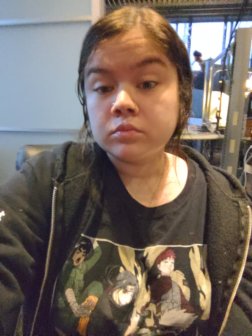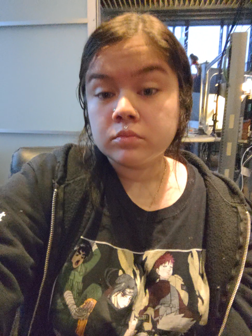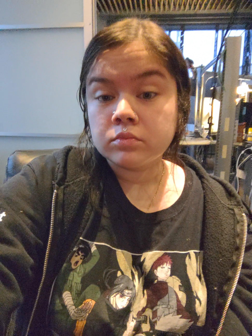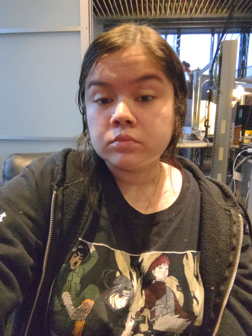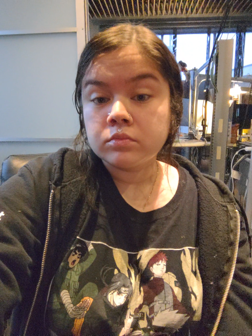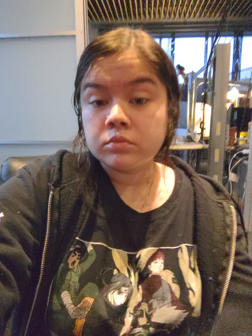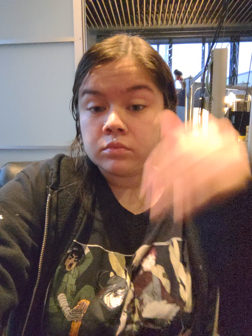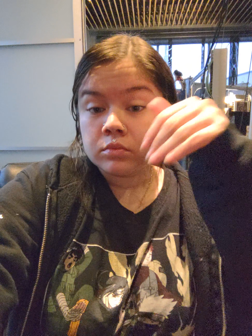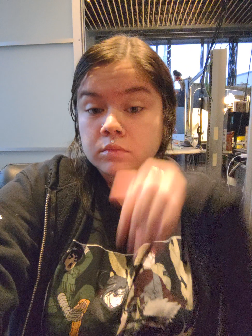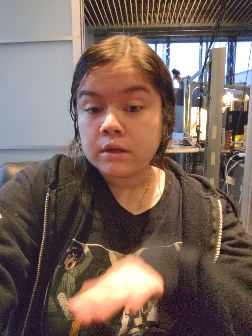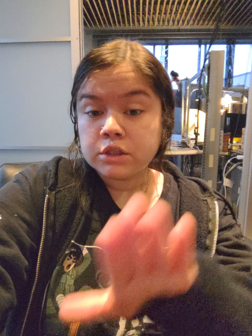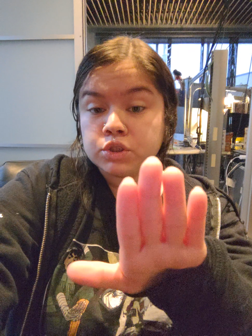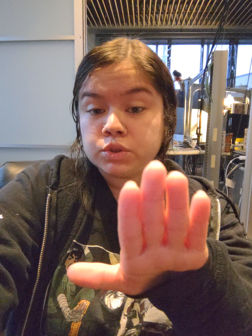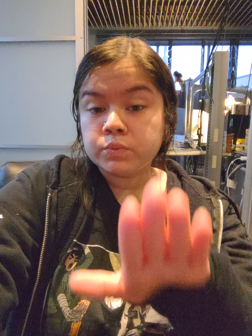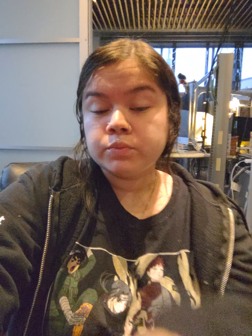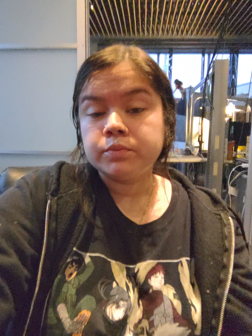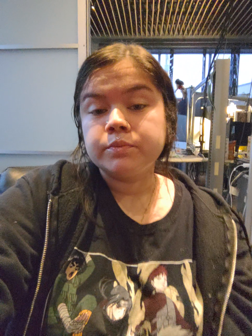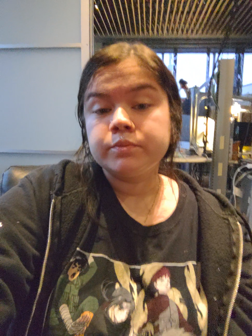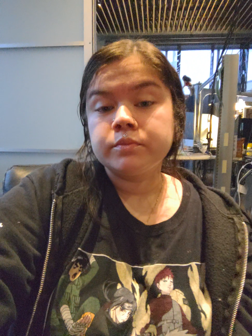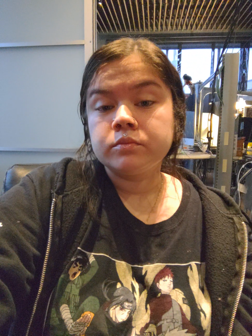into